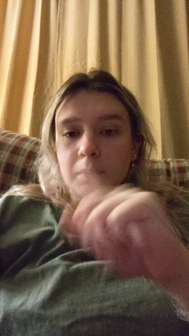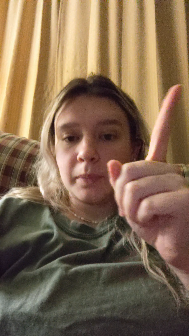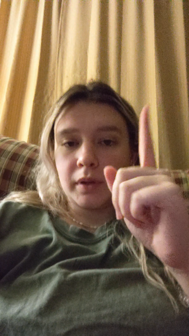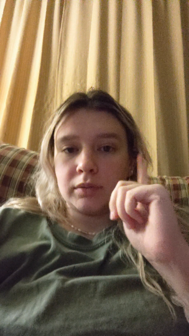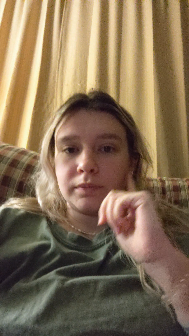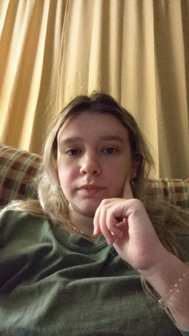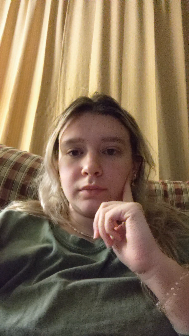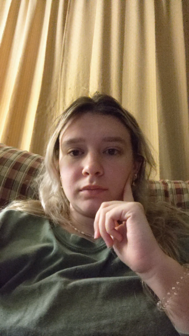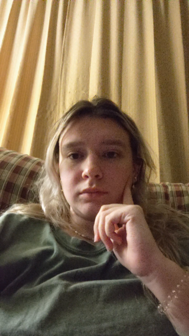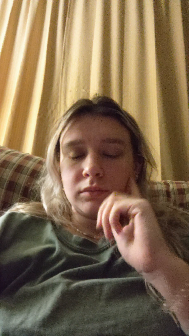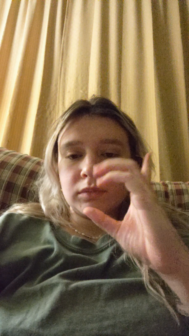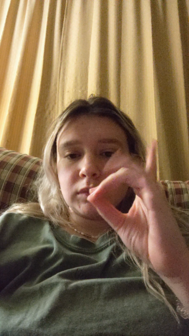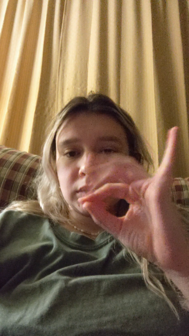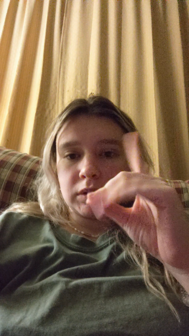did